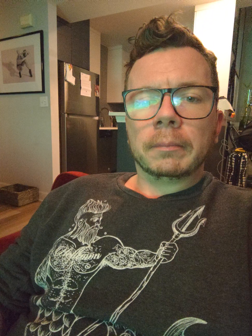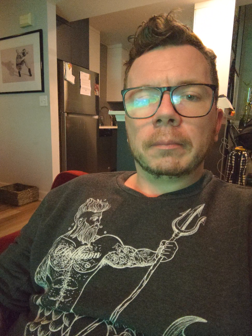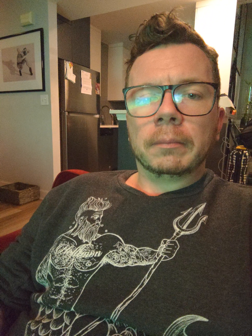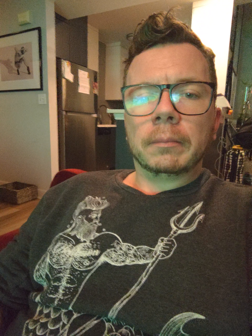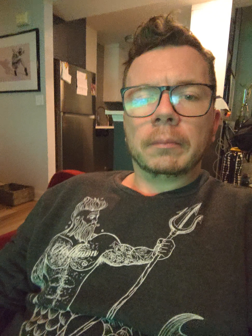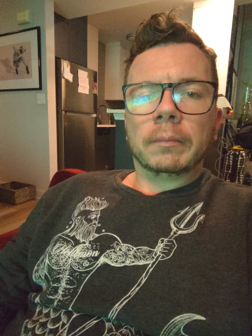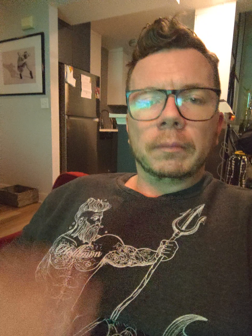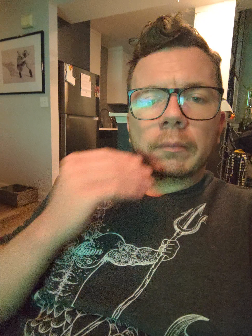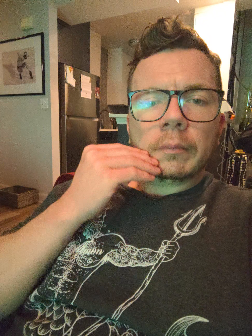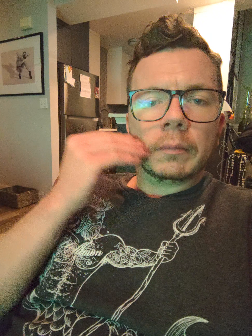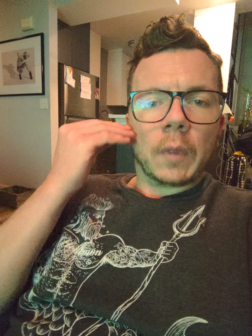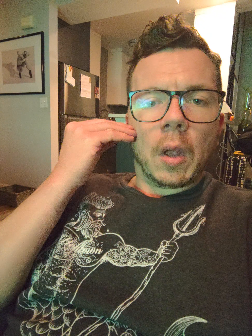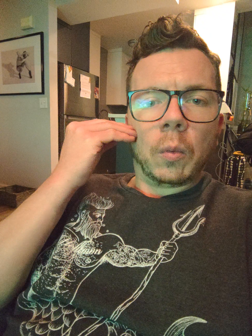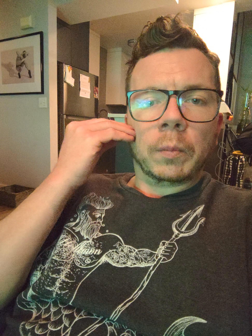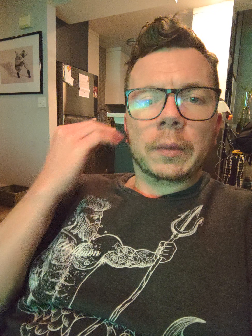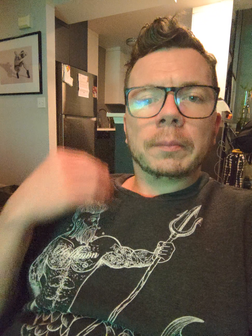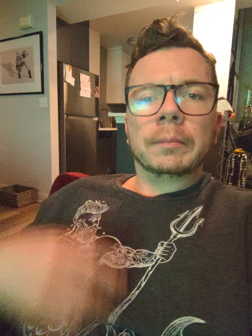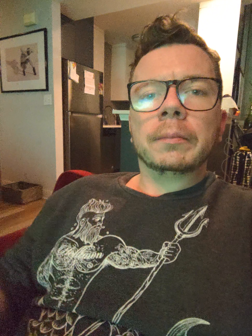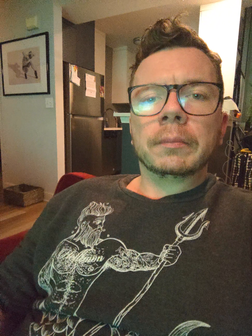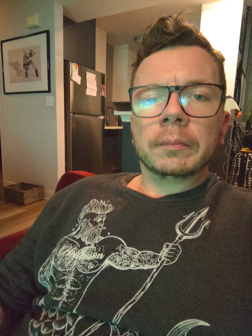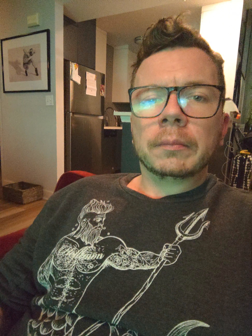home